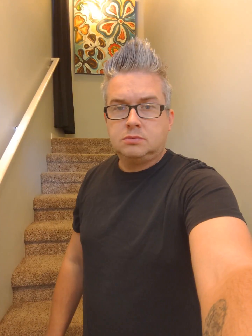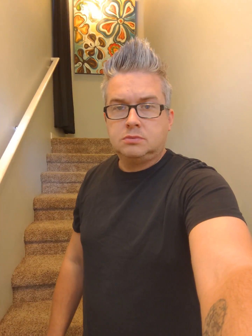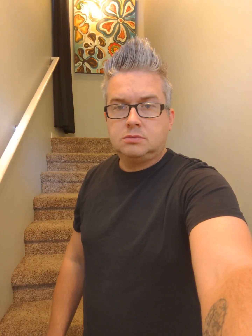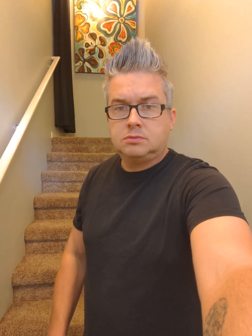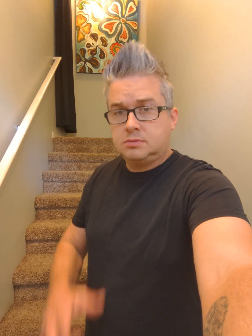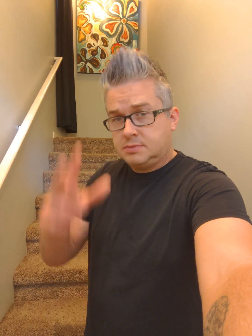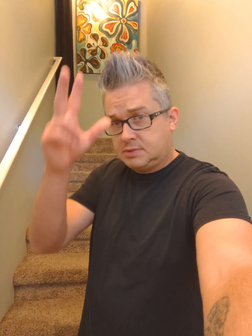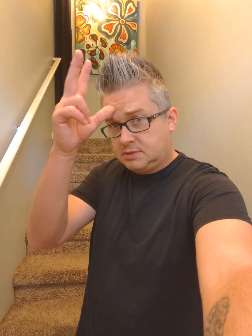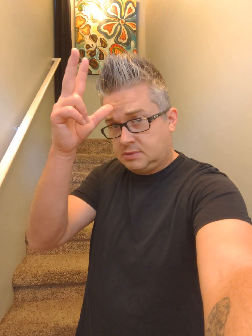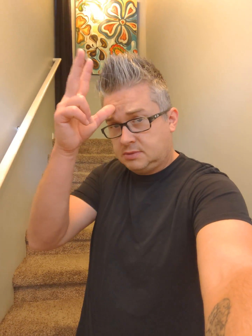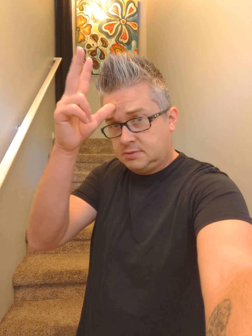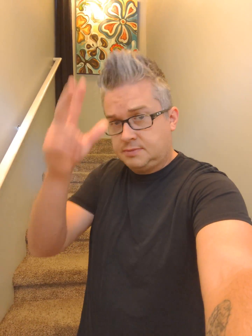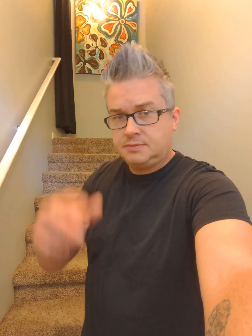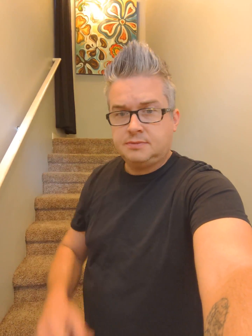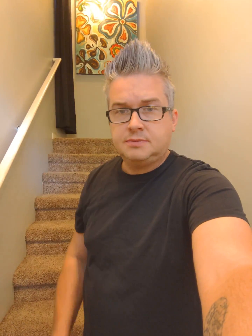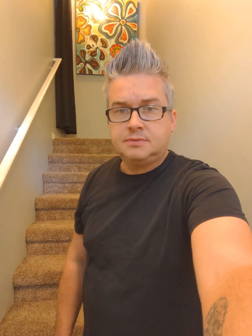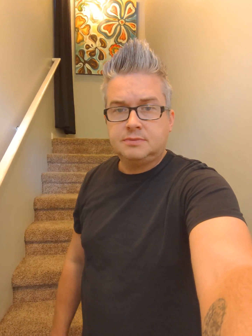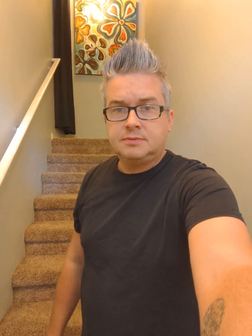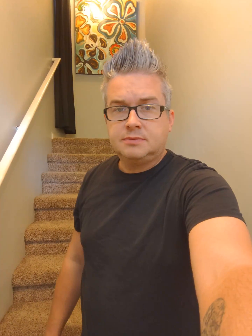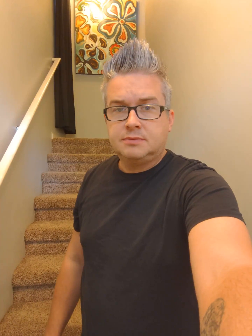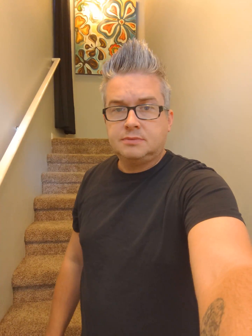rooster